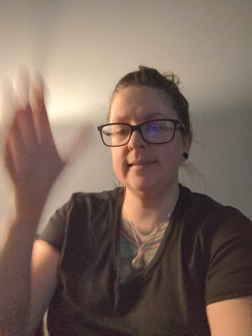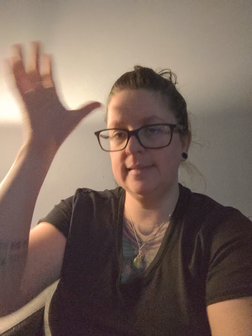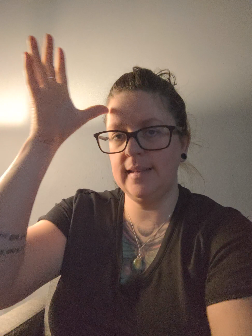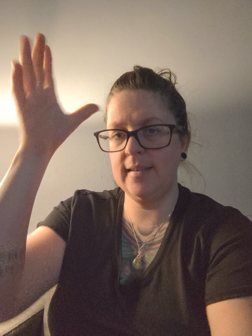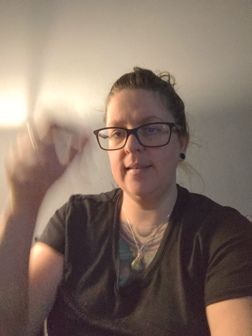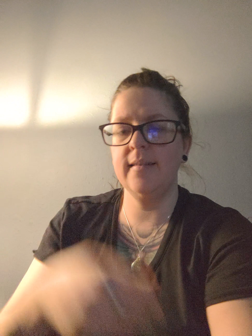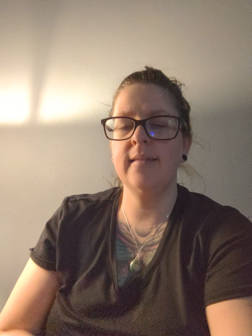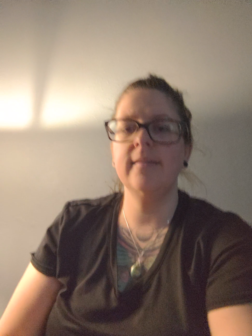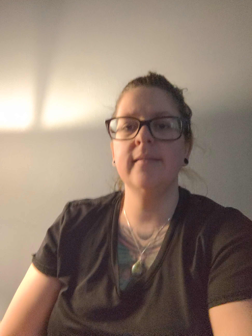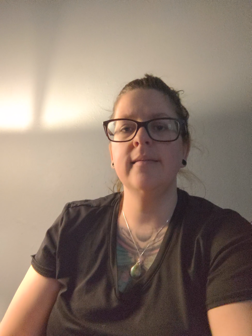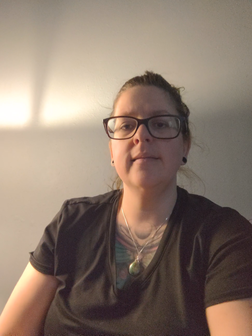dad